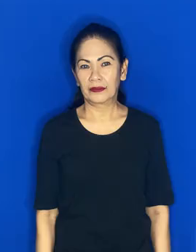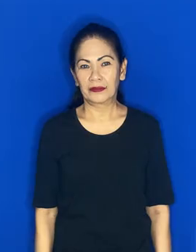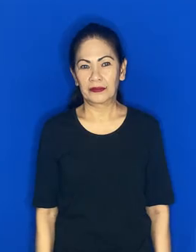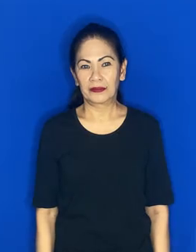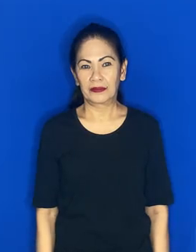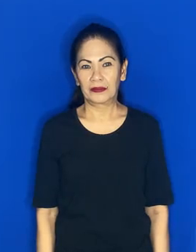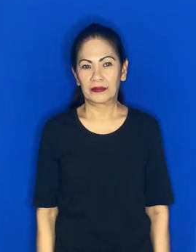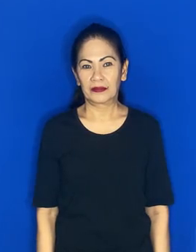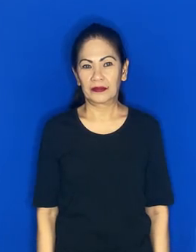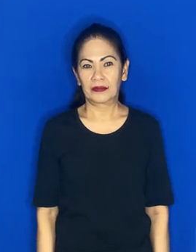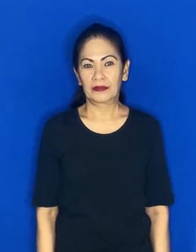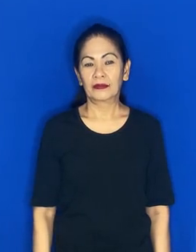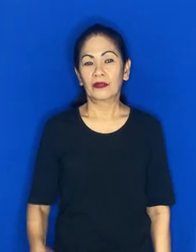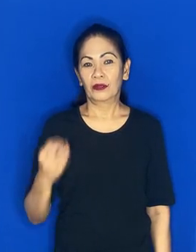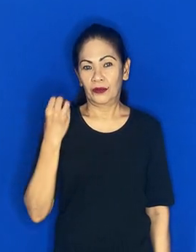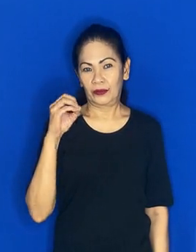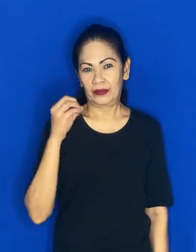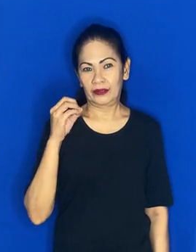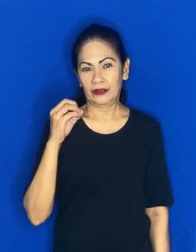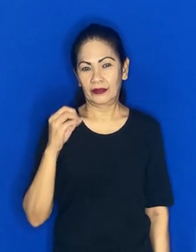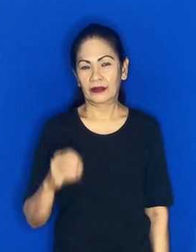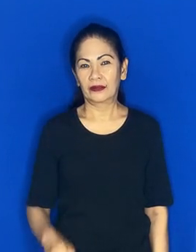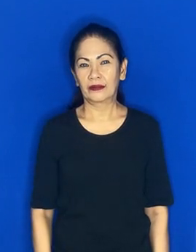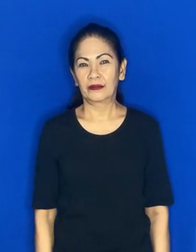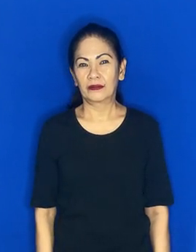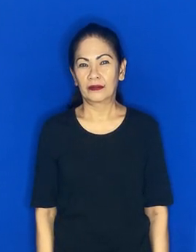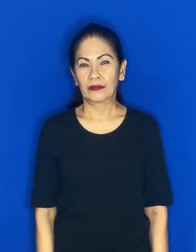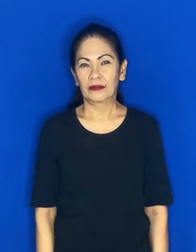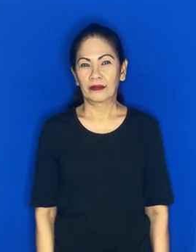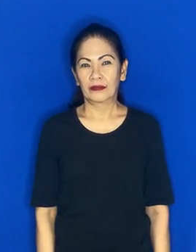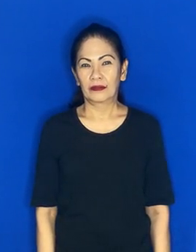orange